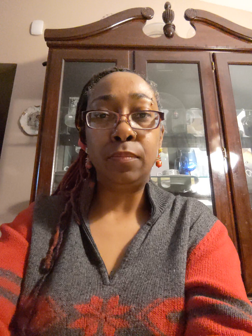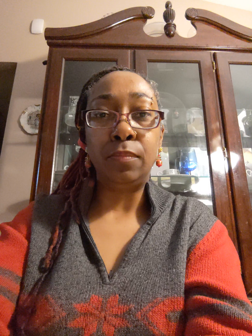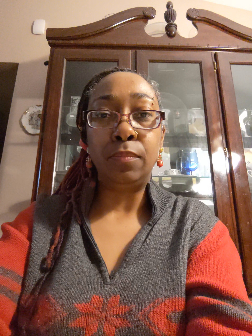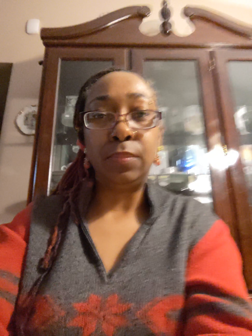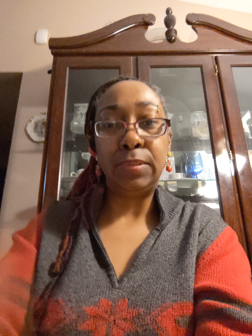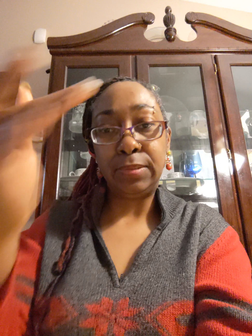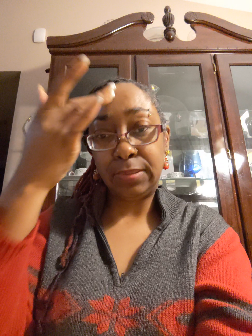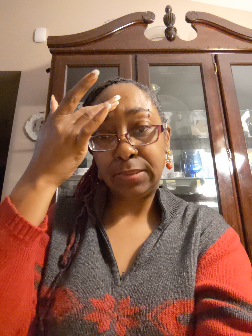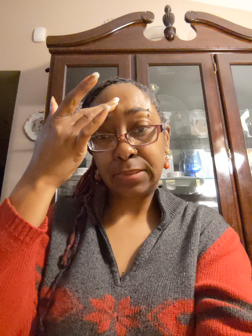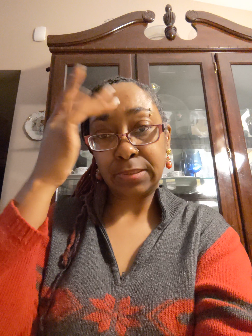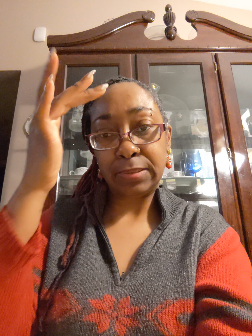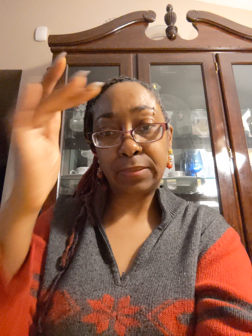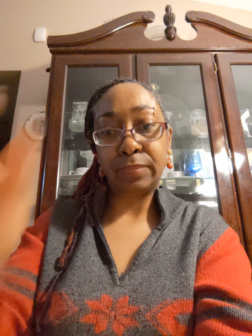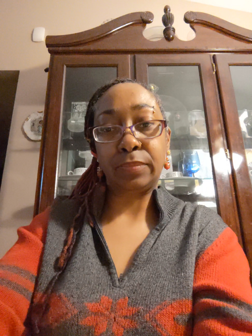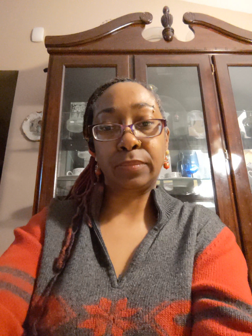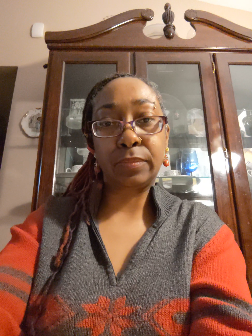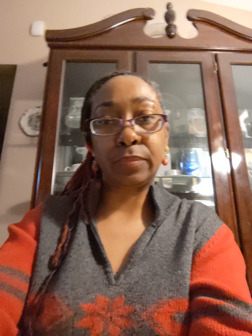sick